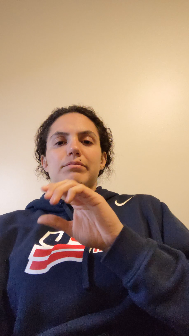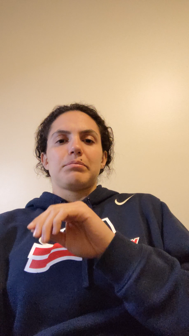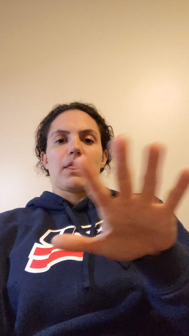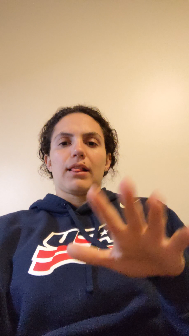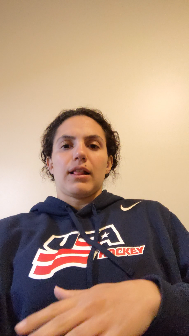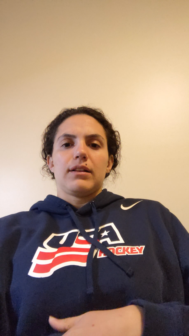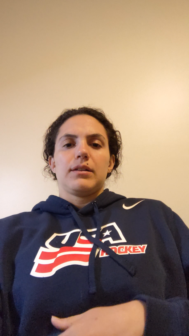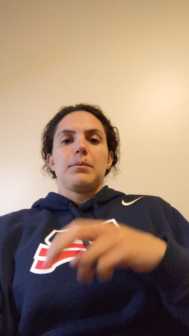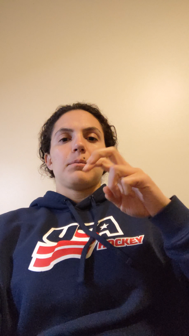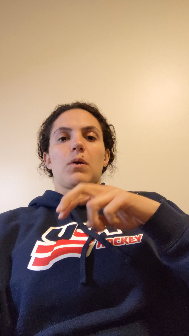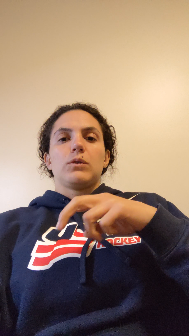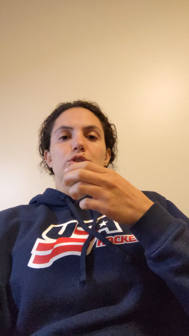potato chip